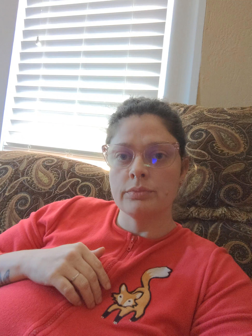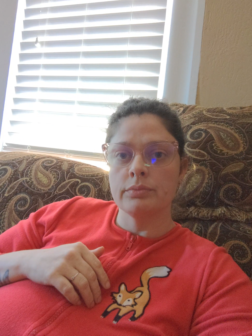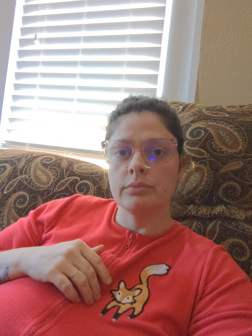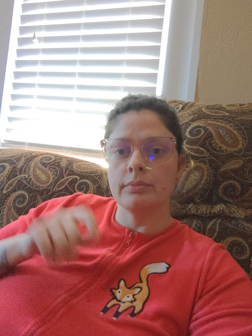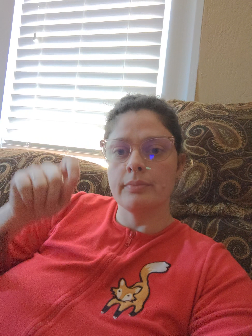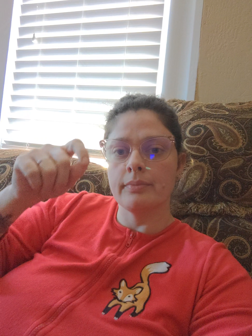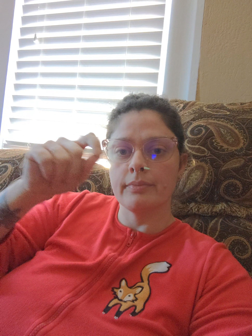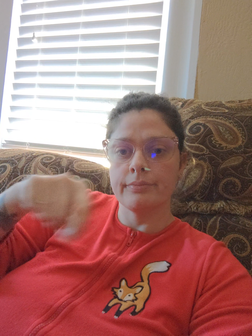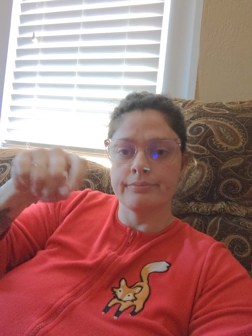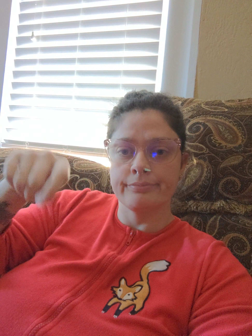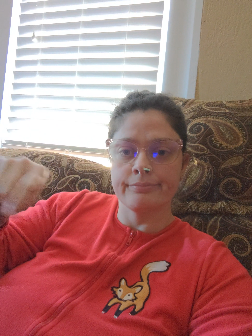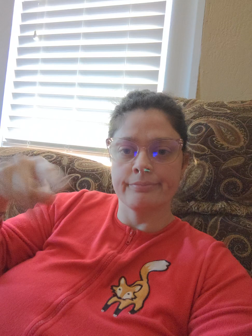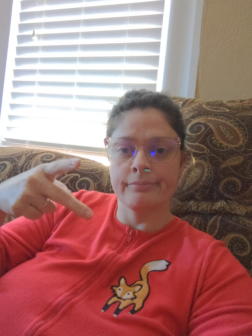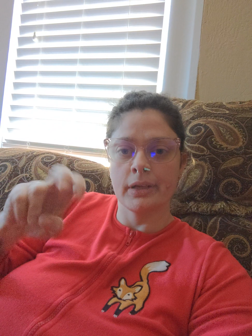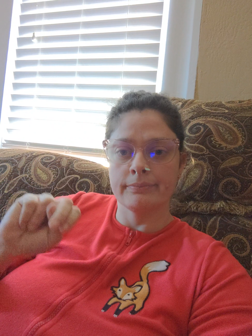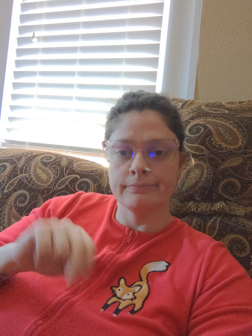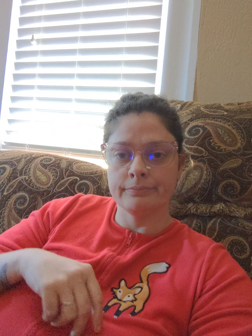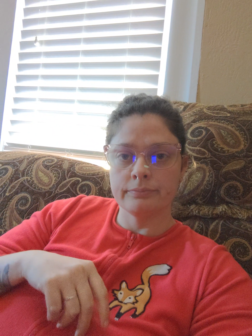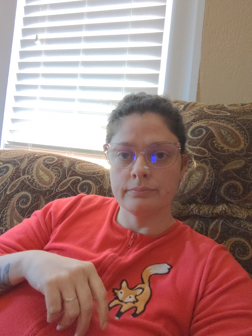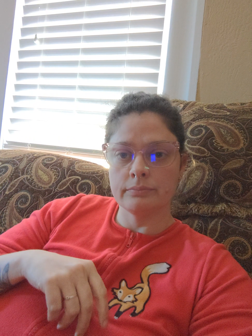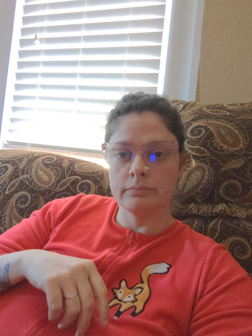pen